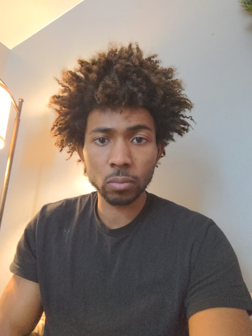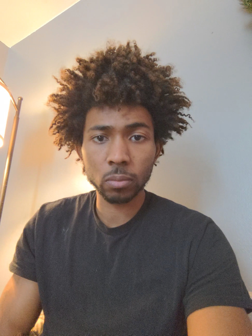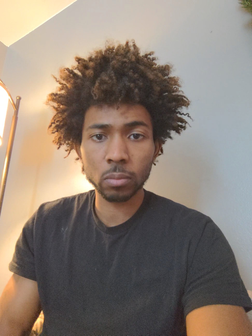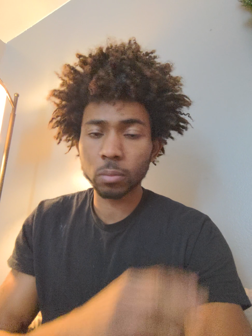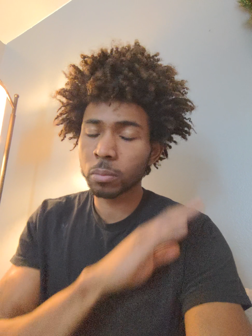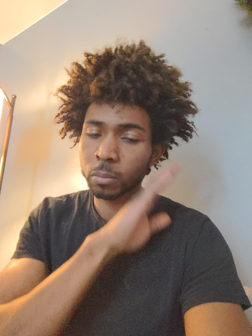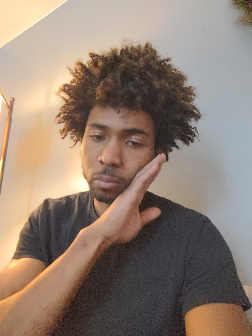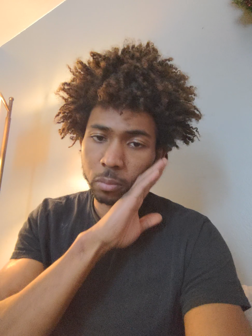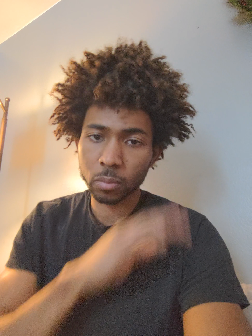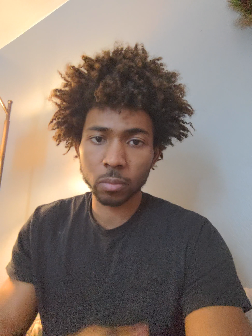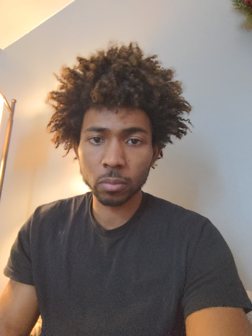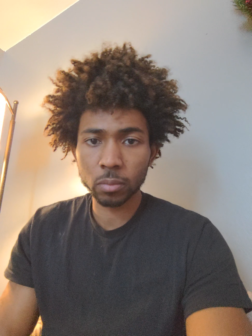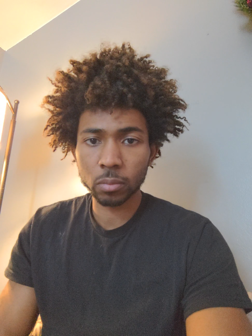bed